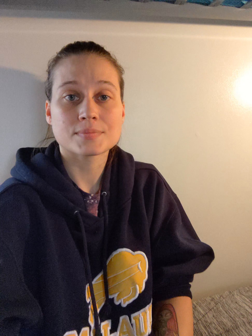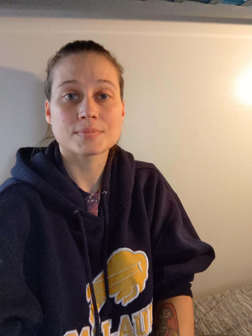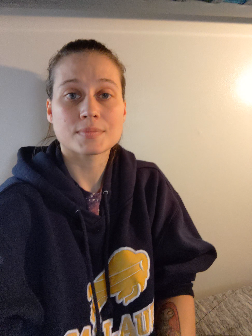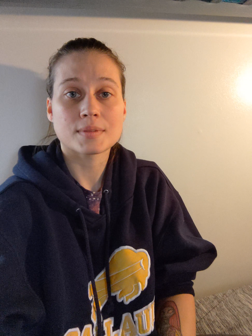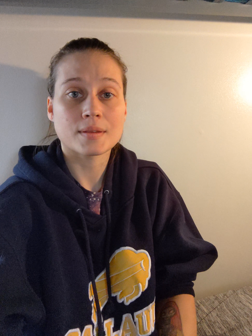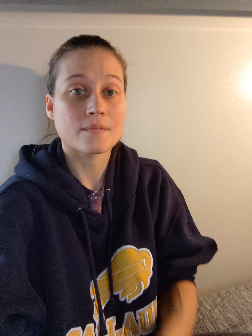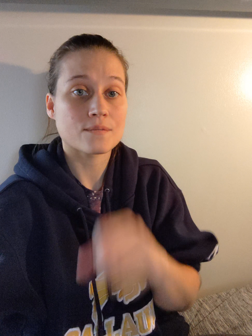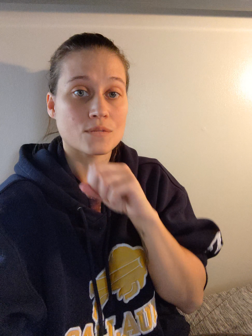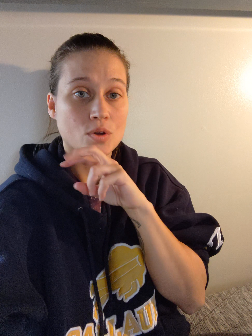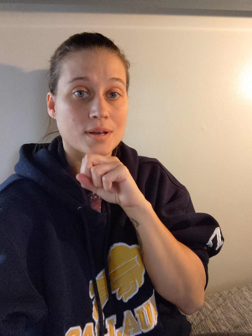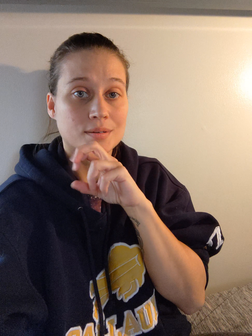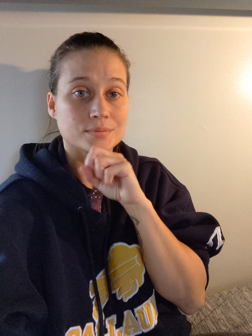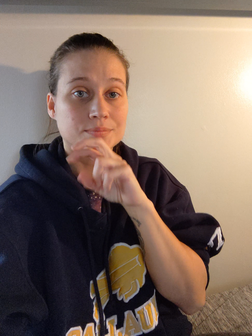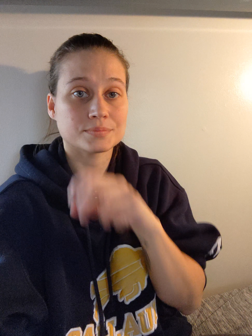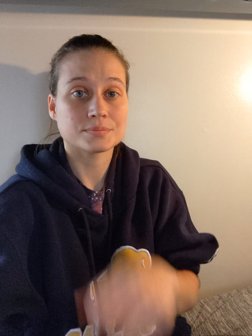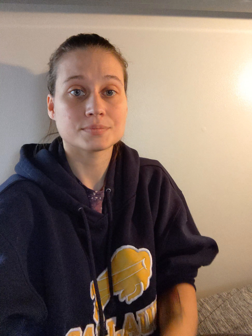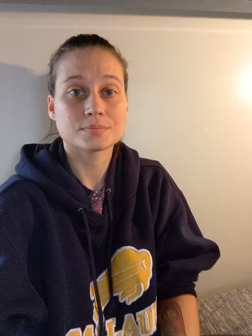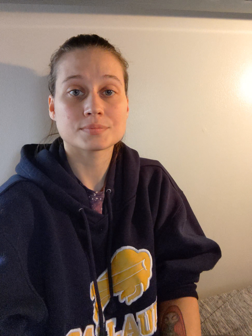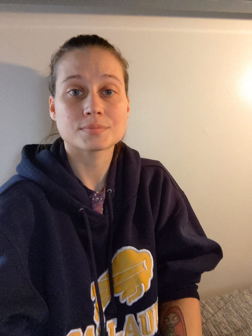frog